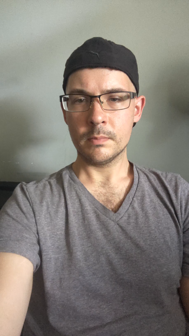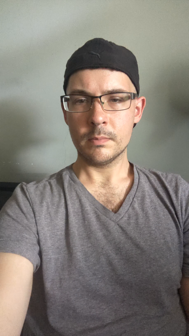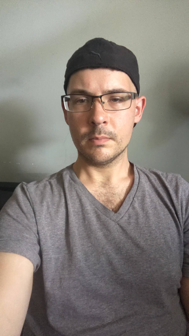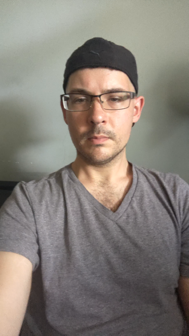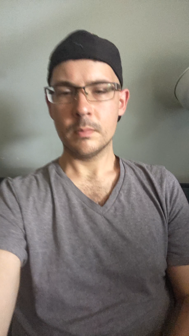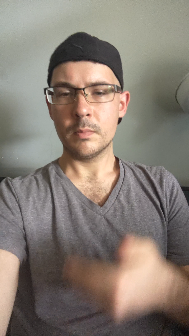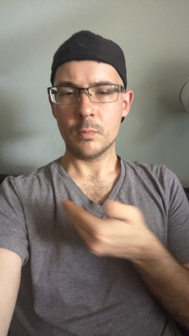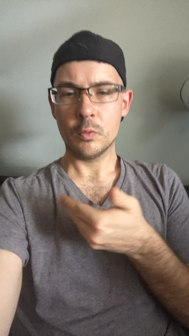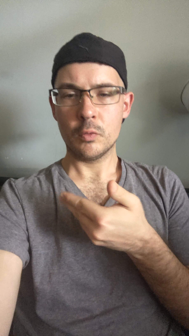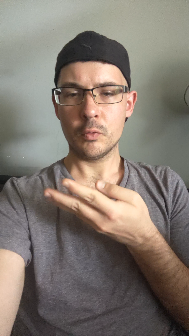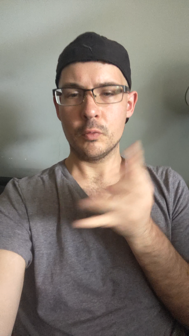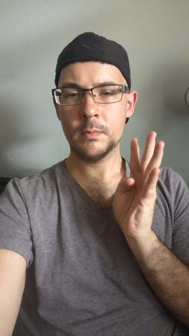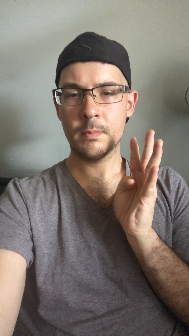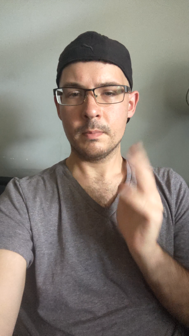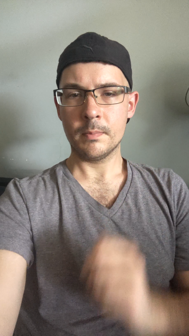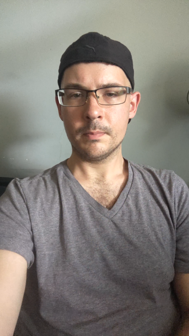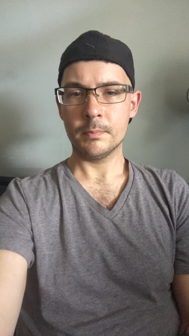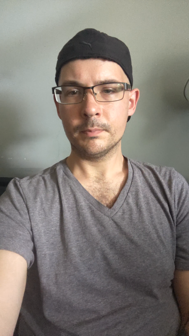crib